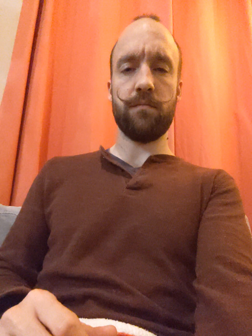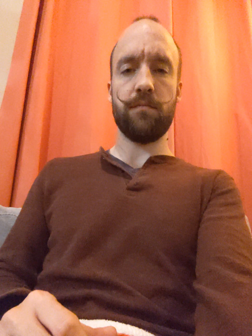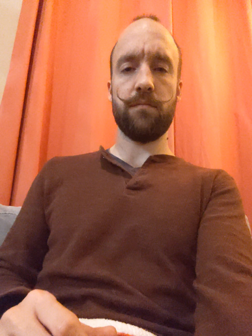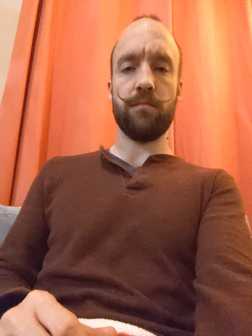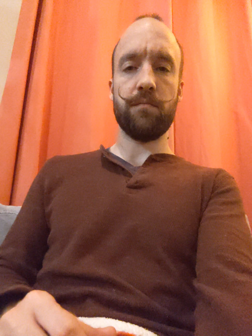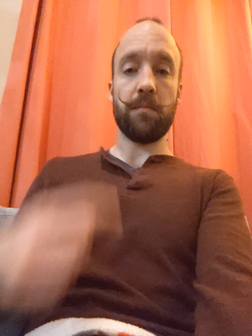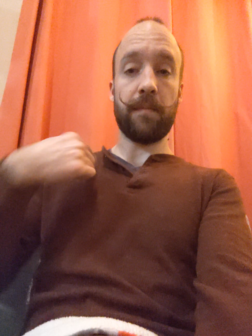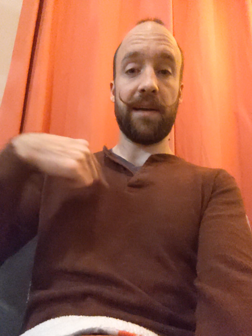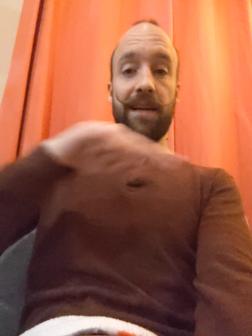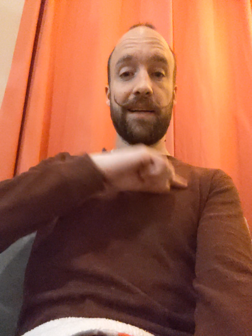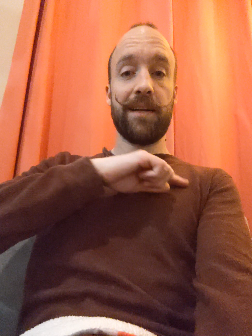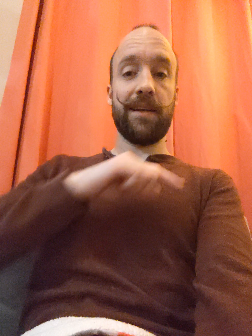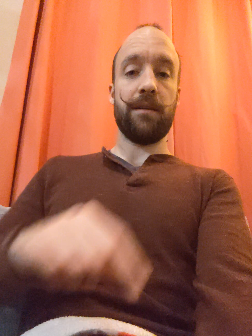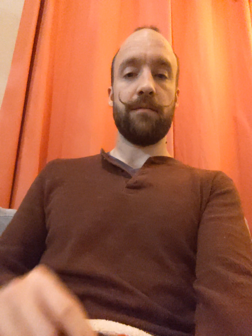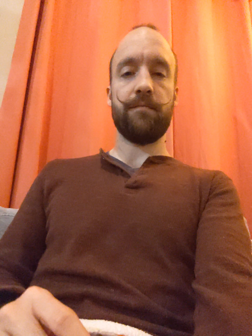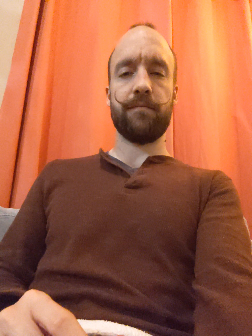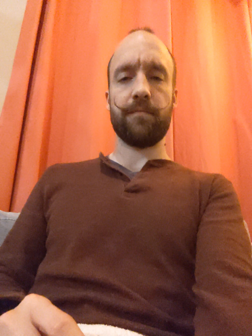we